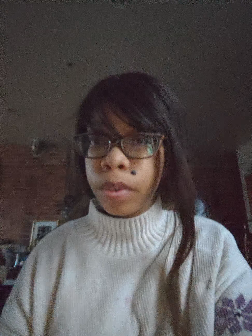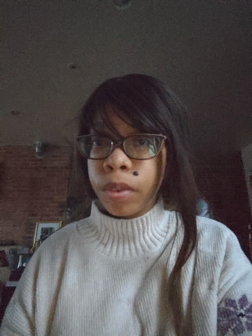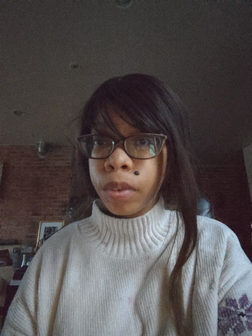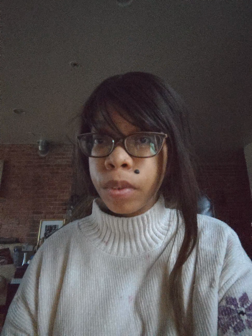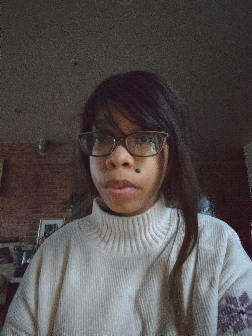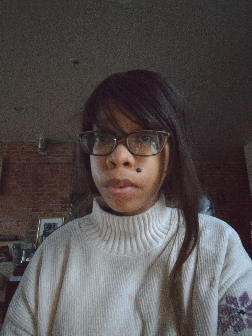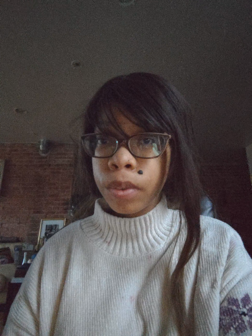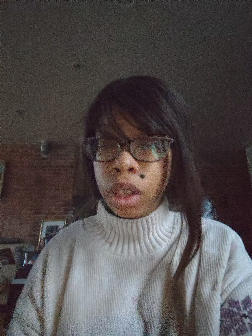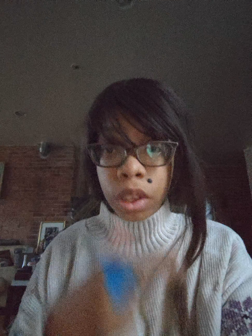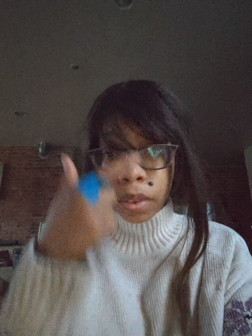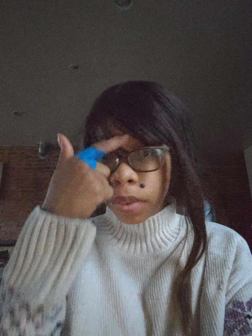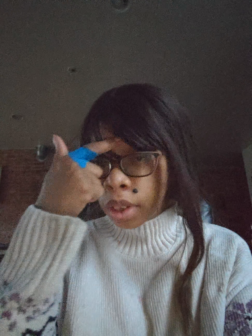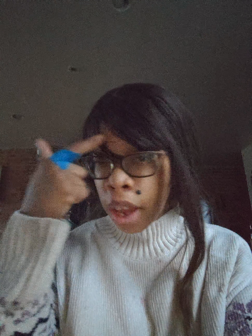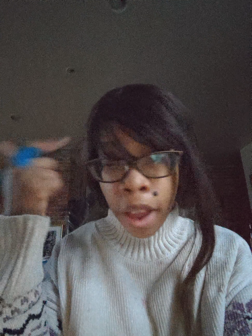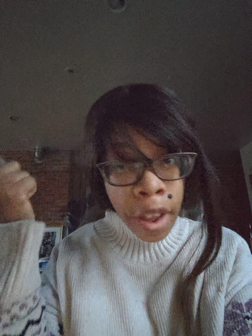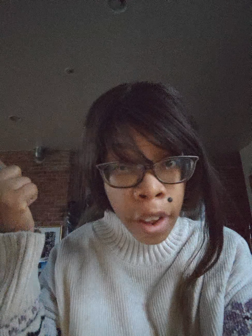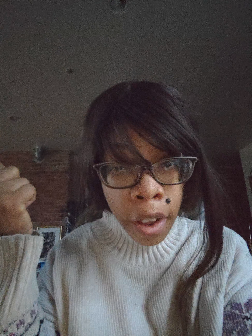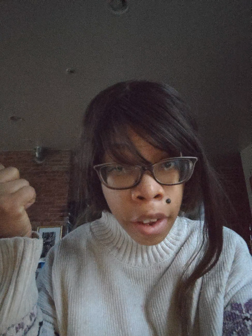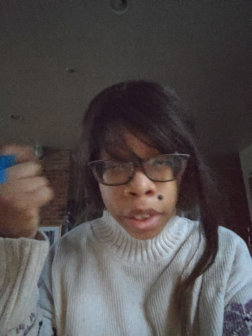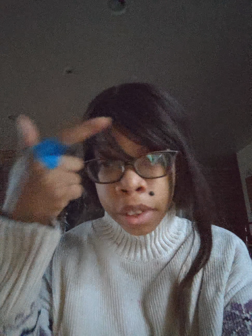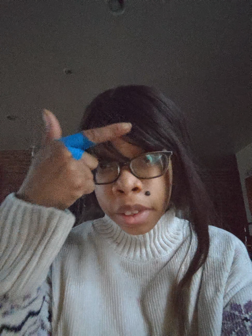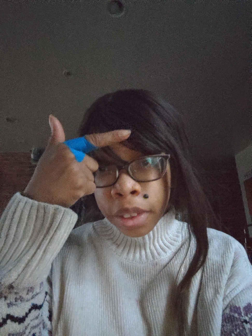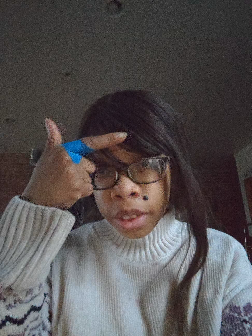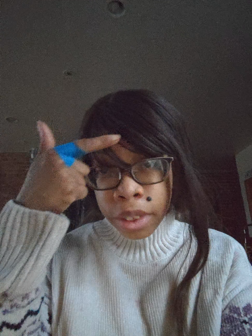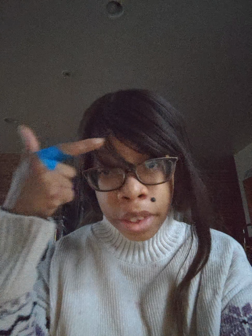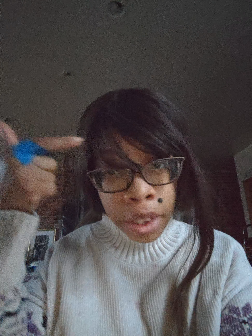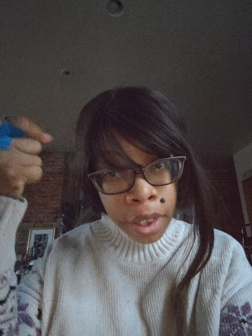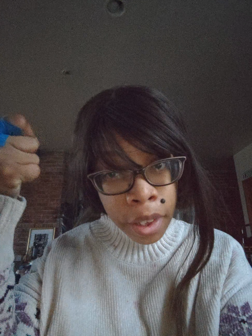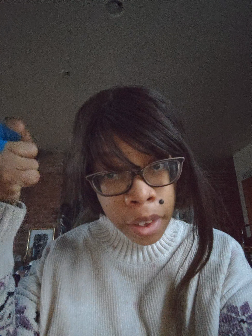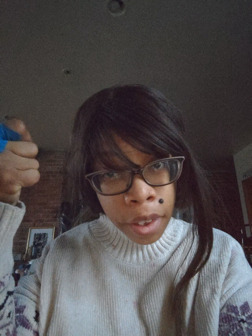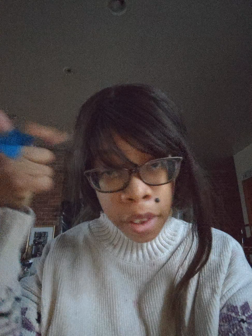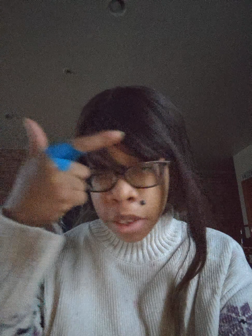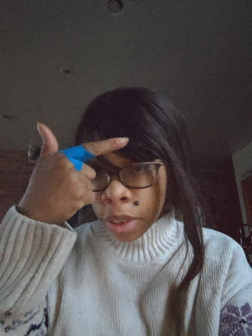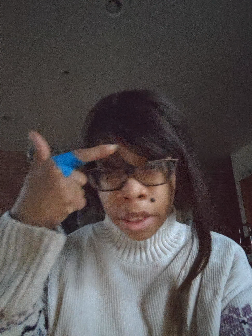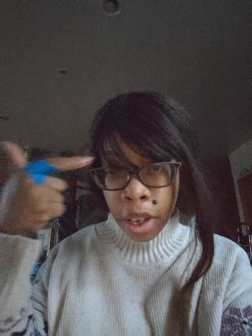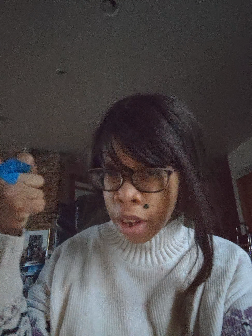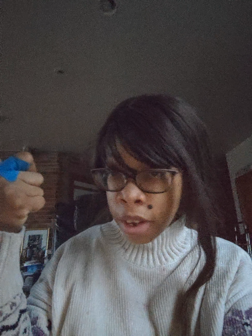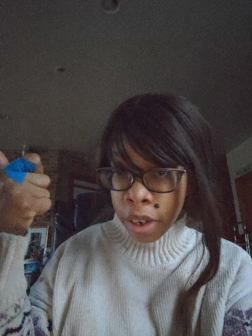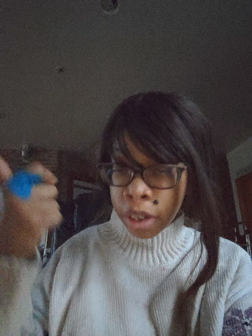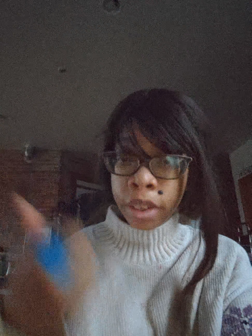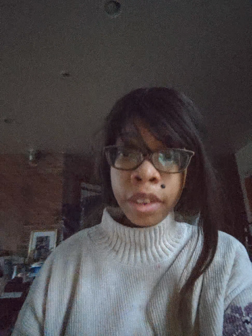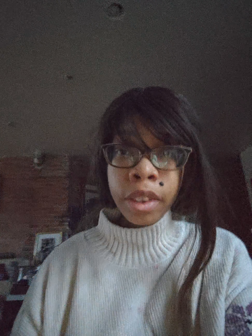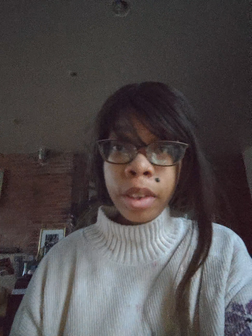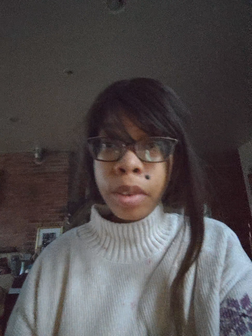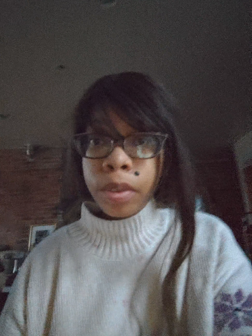because